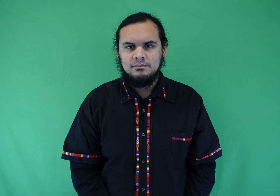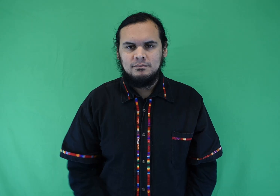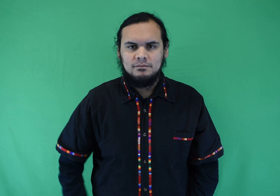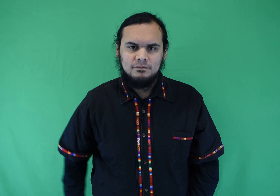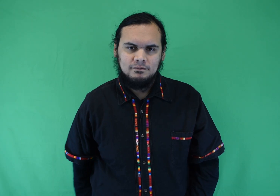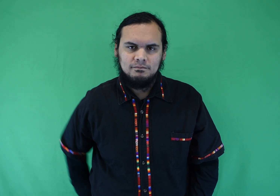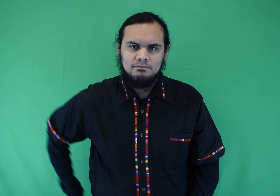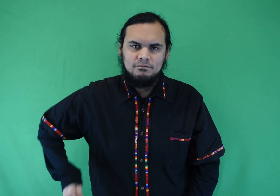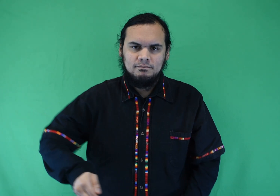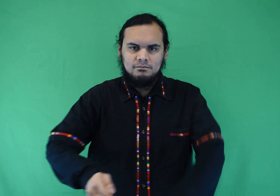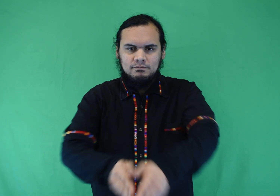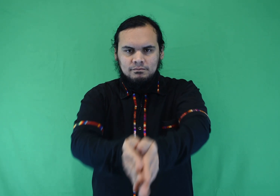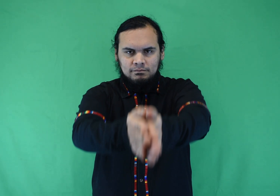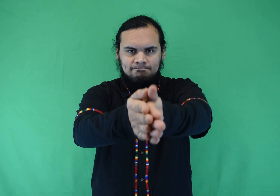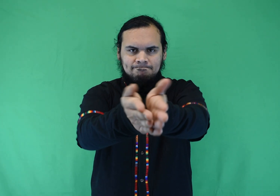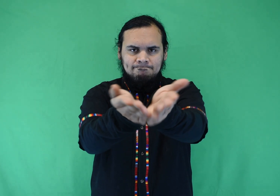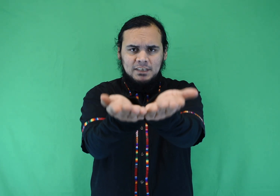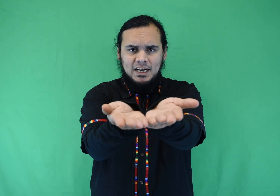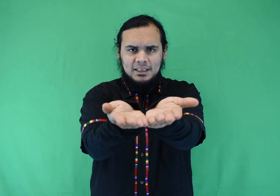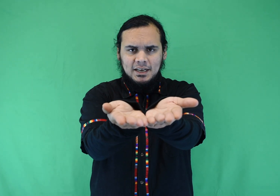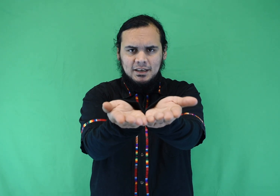cartera